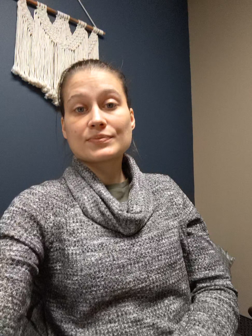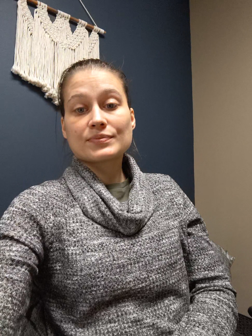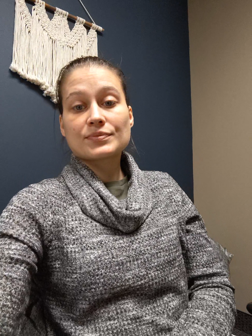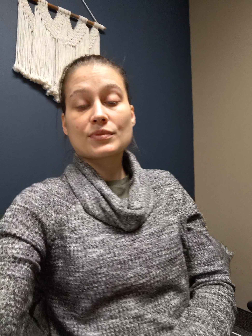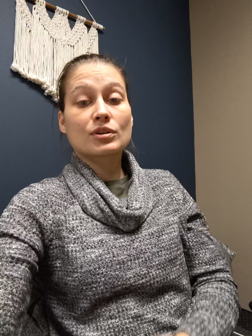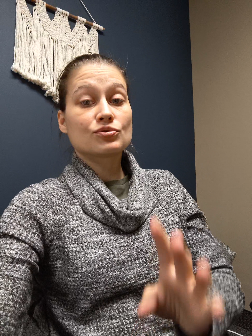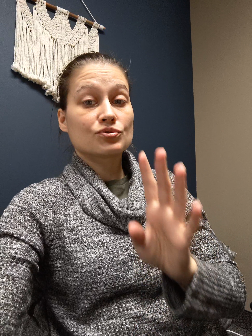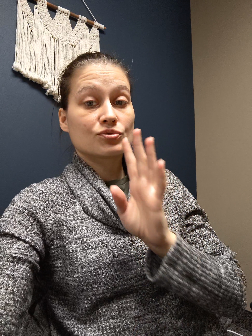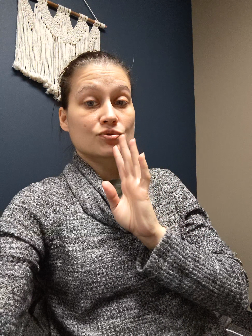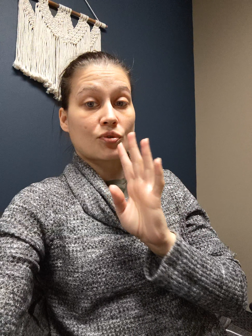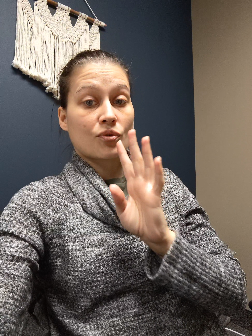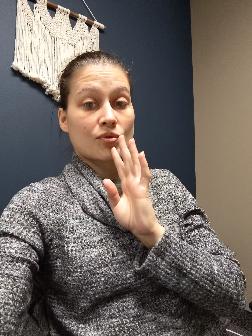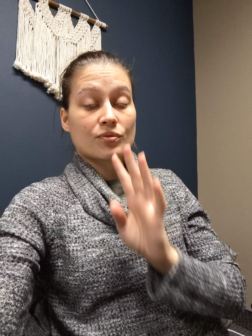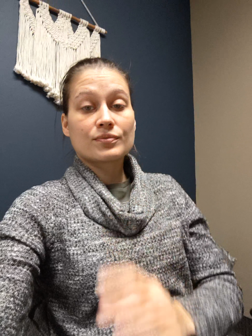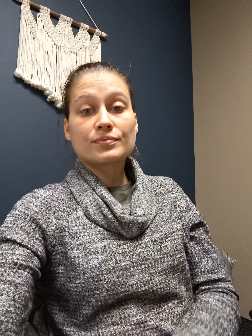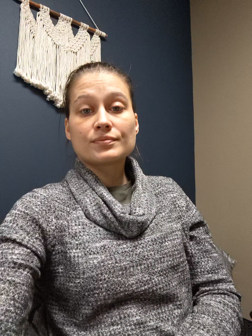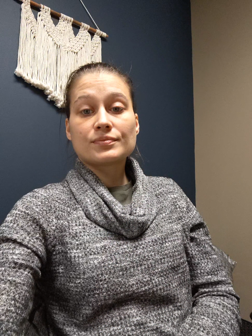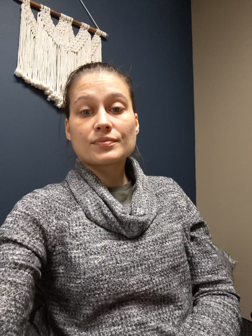talk